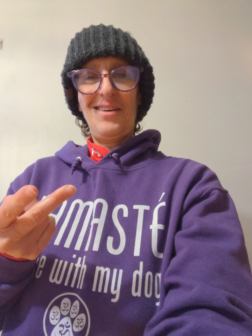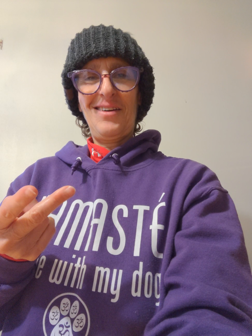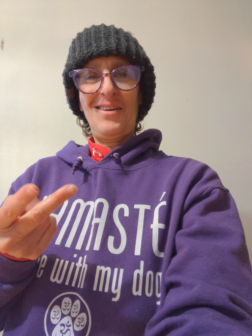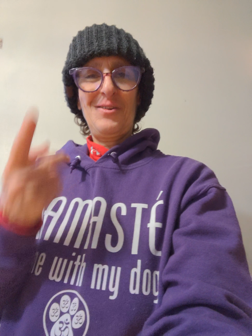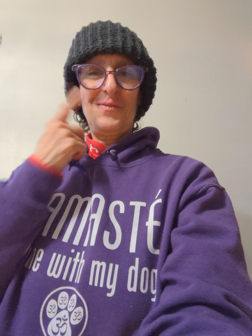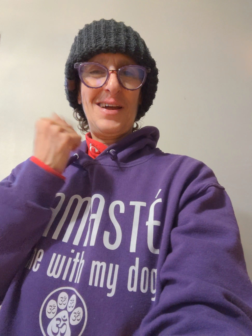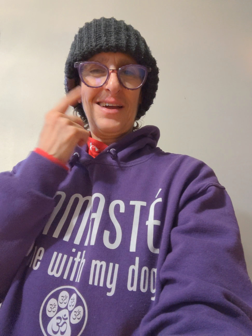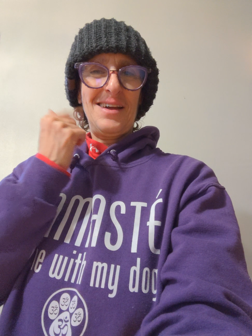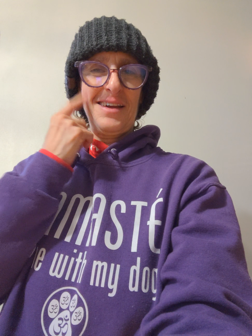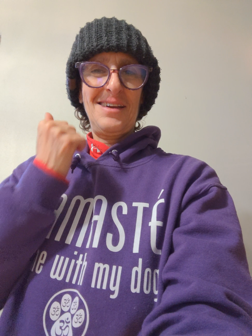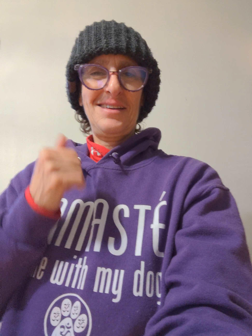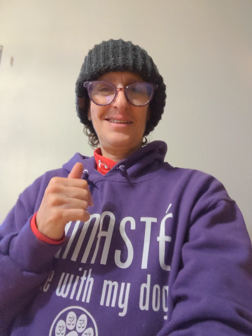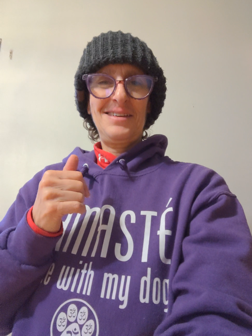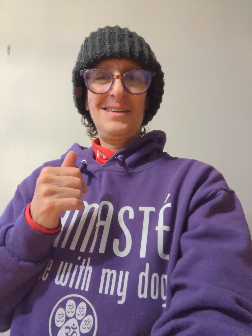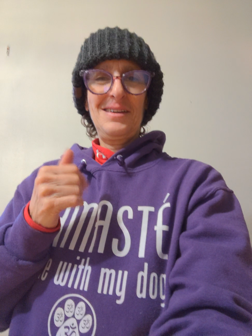cry